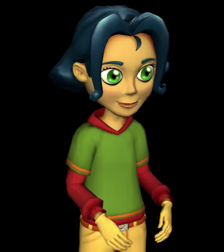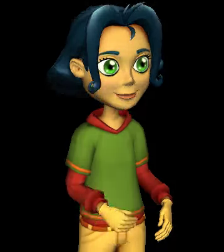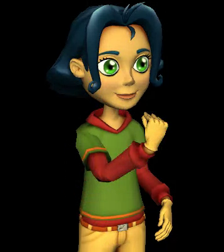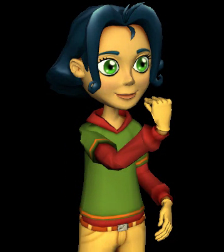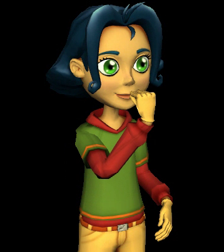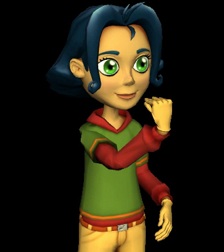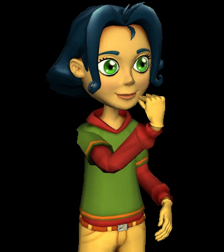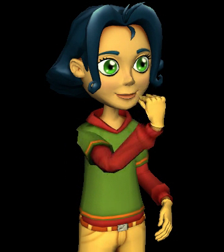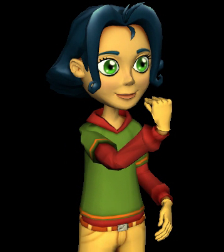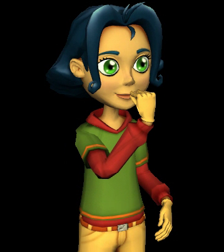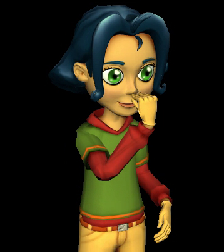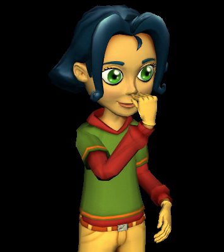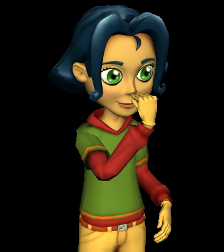طعام